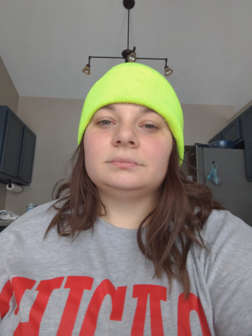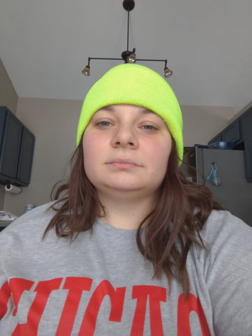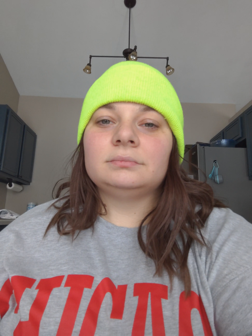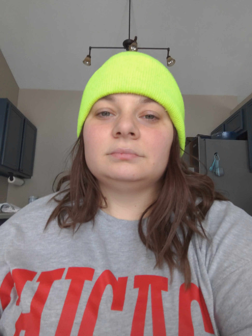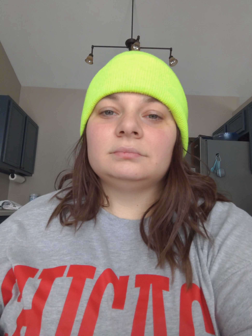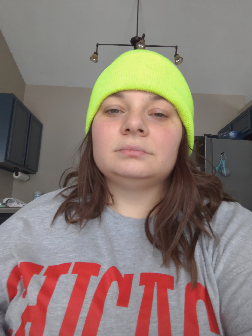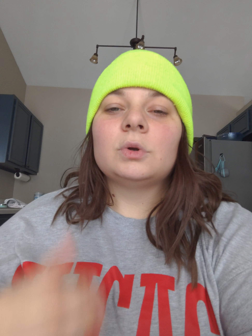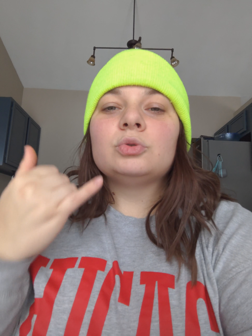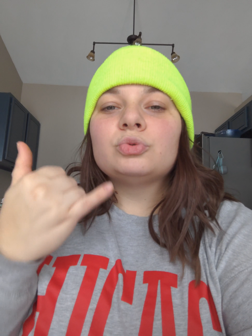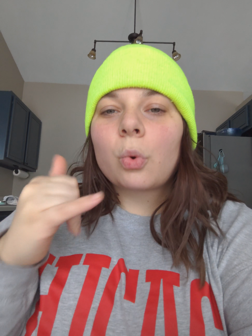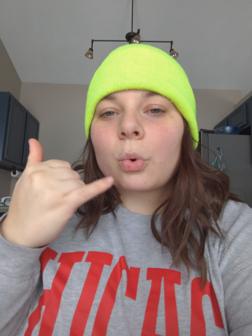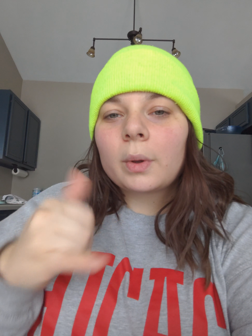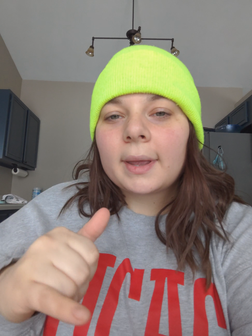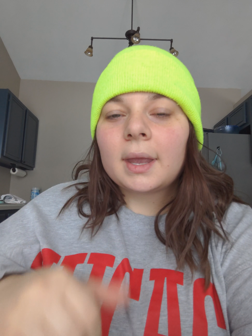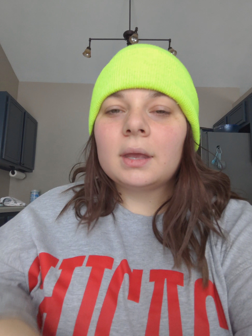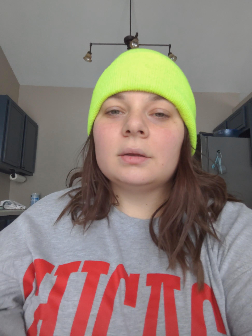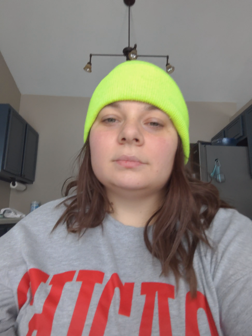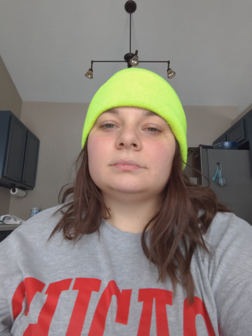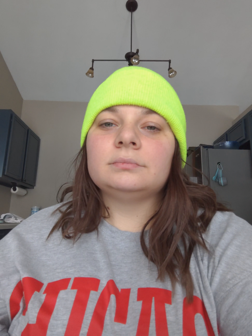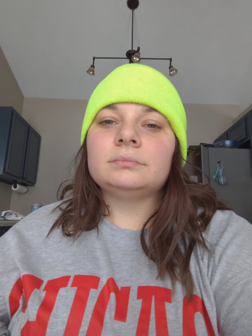toy